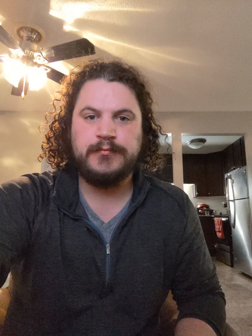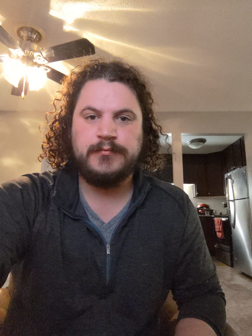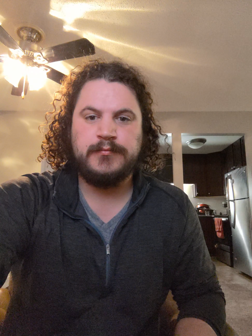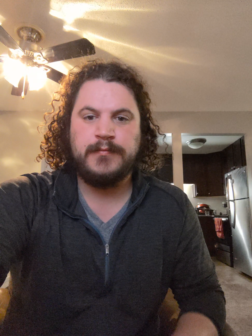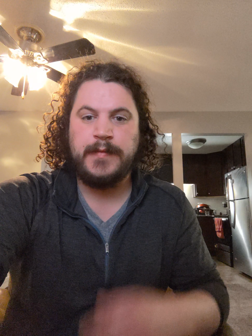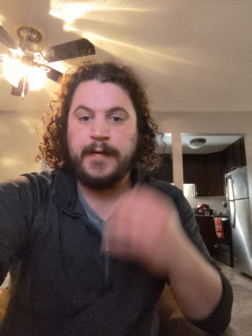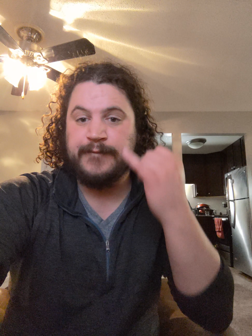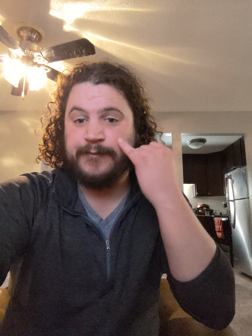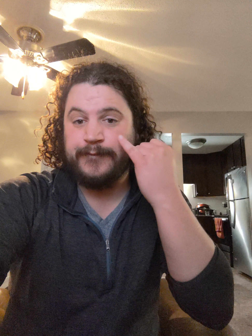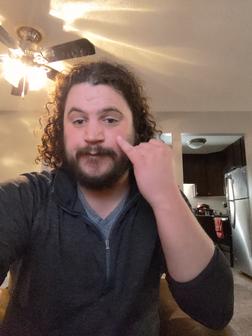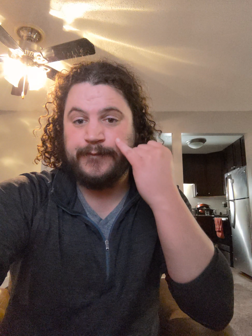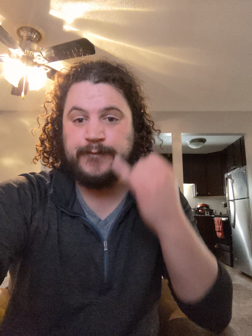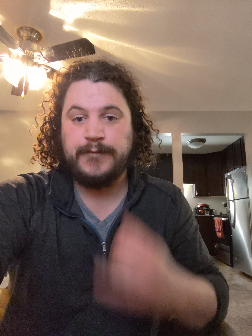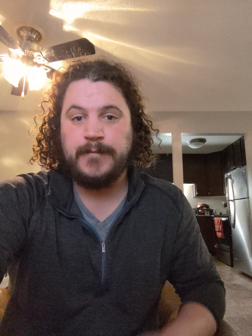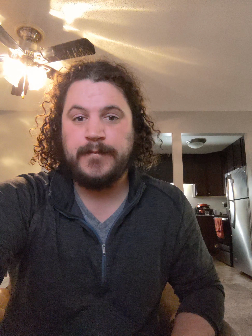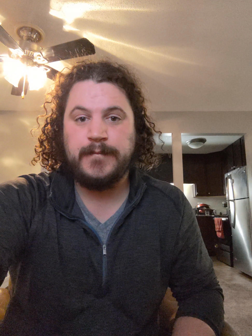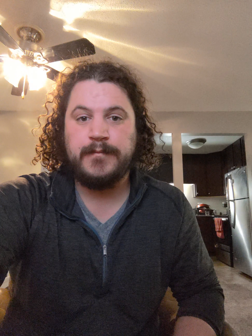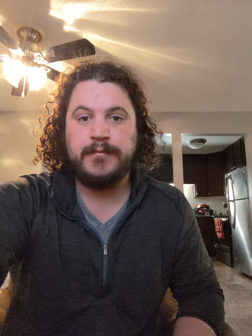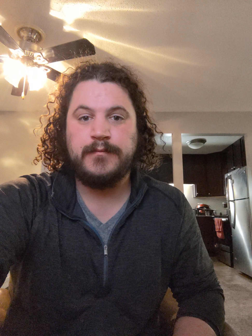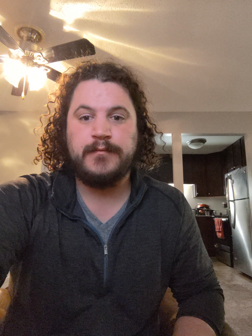if